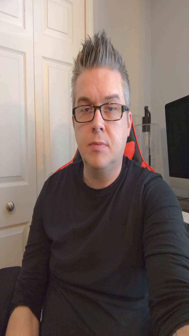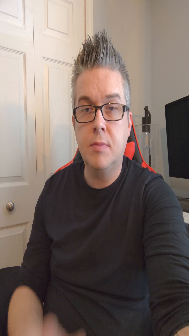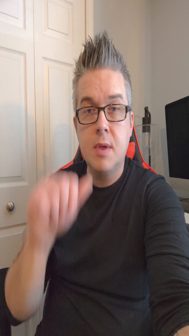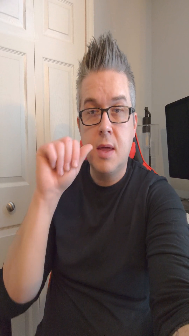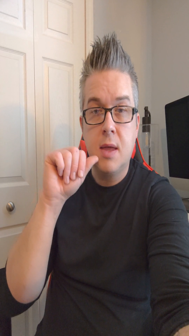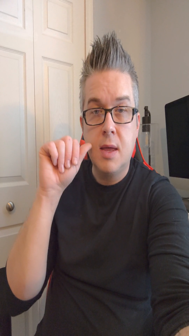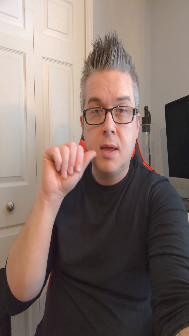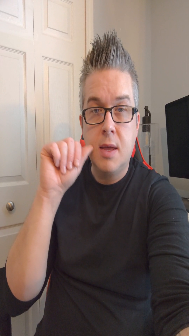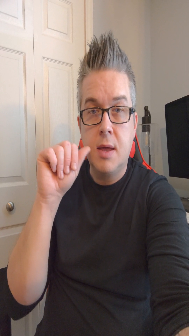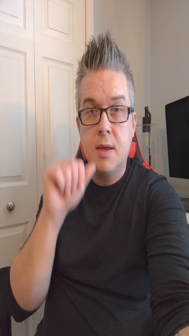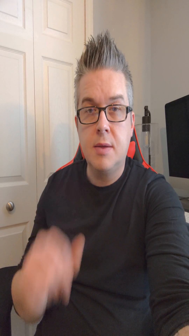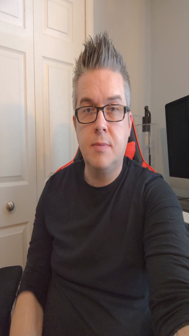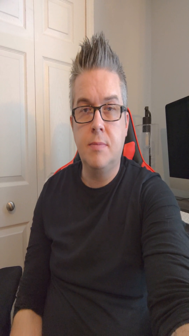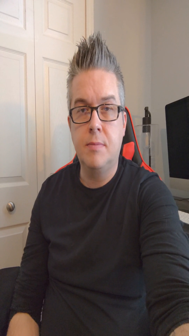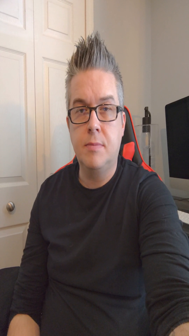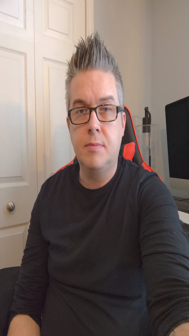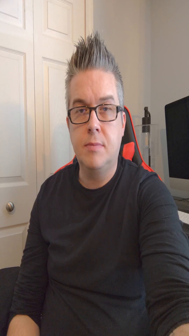aunt